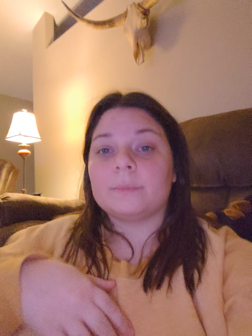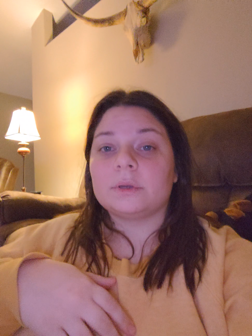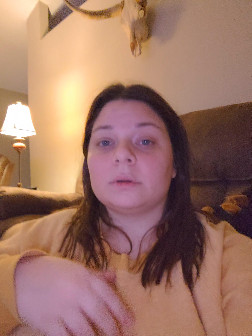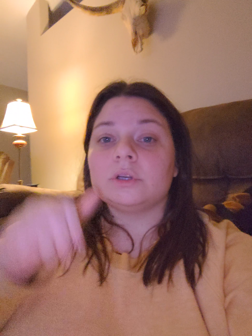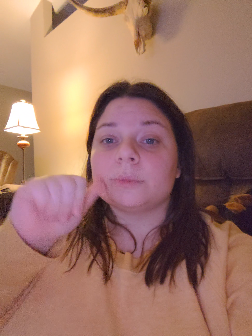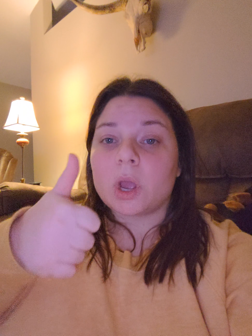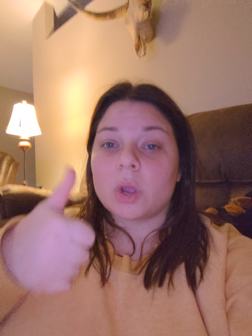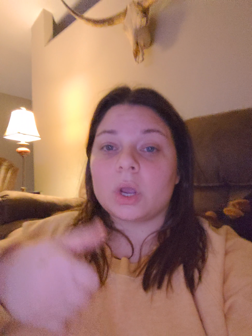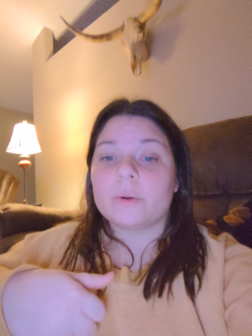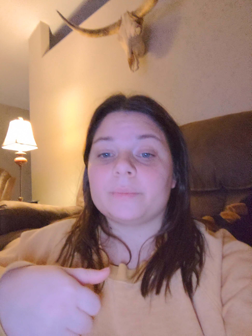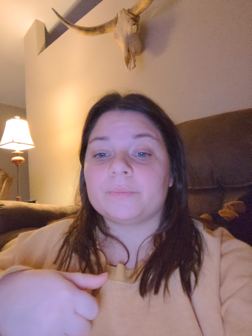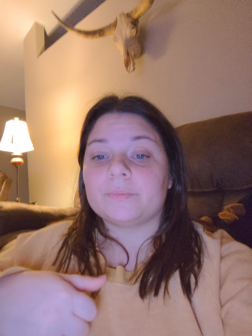tomorrow